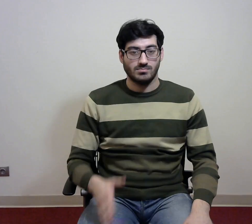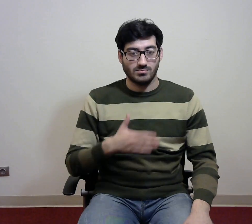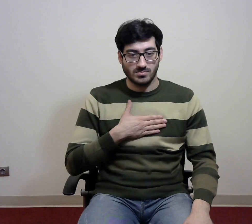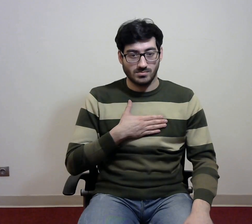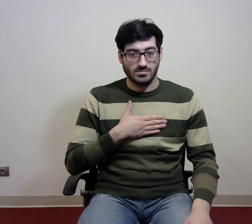mən